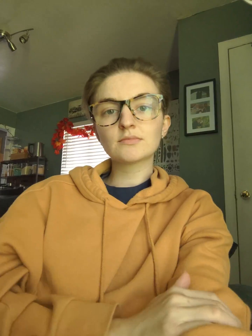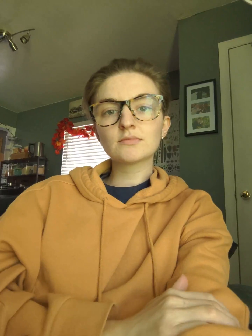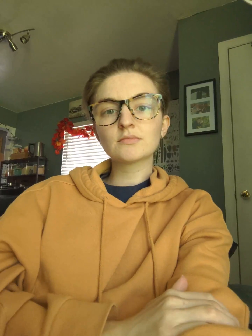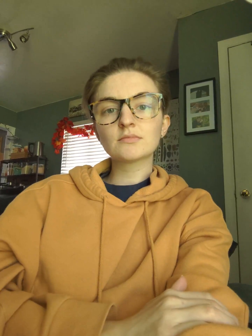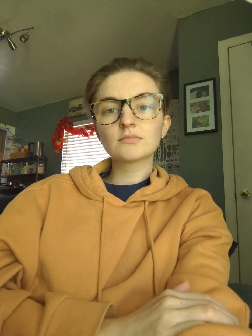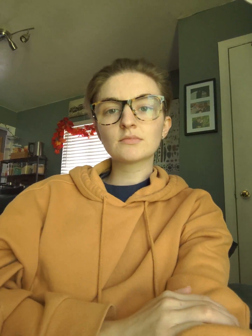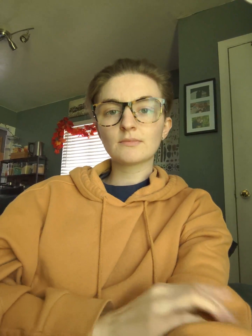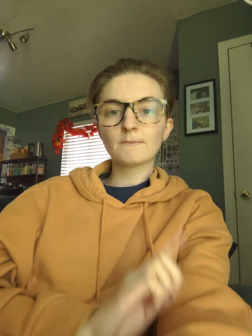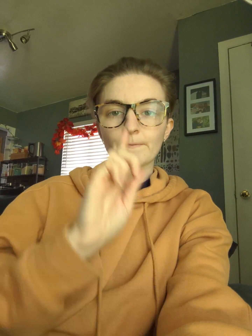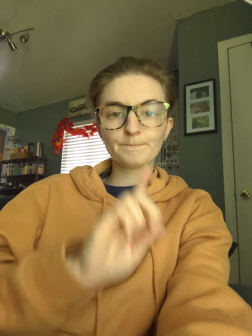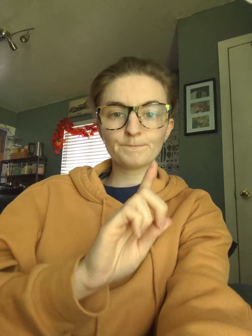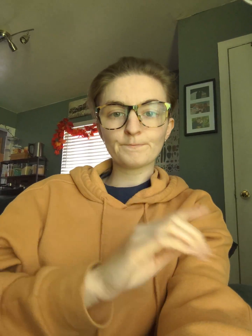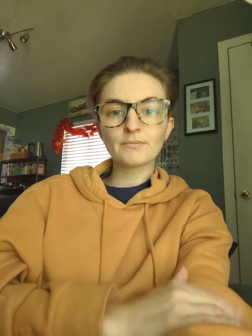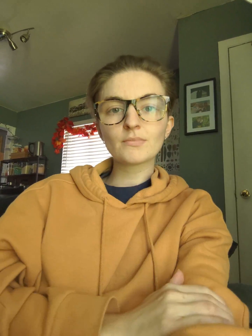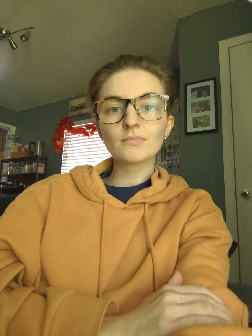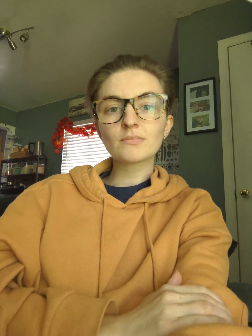bump